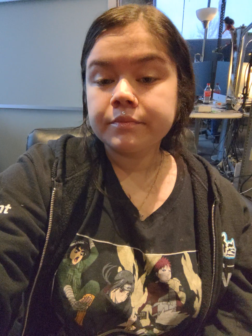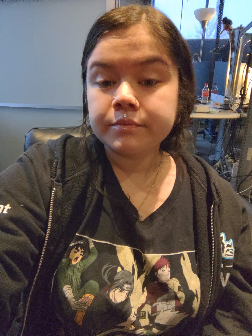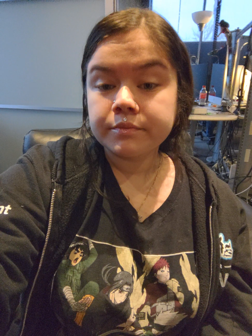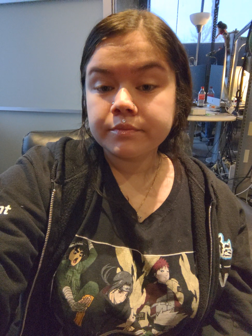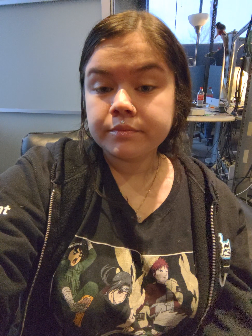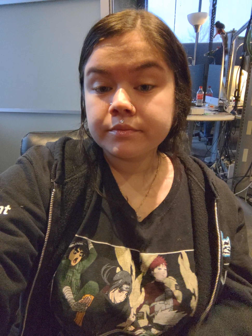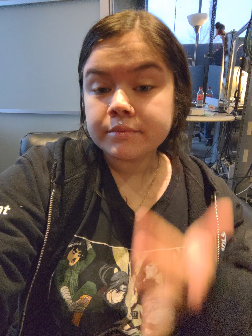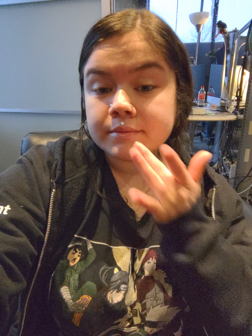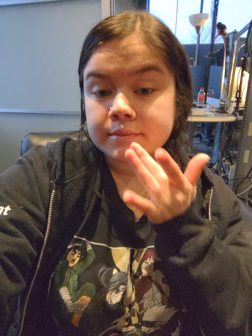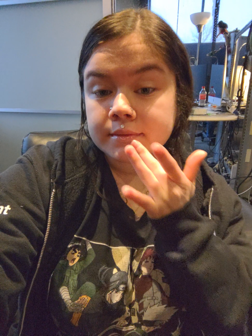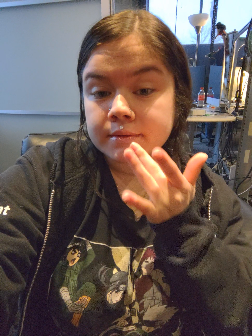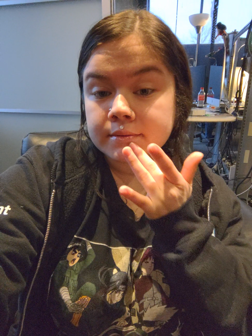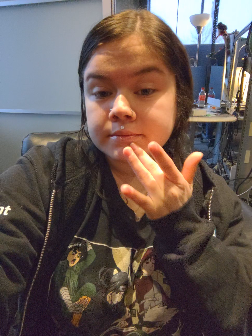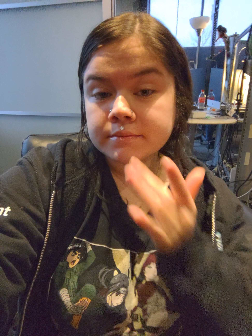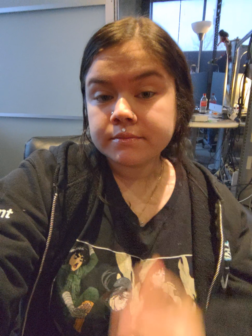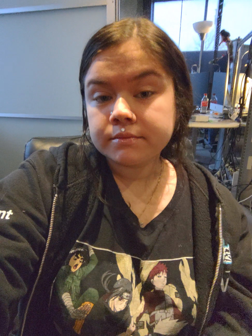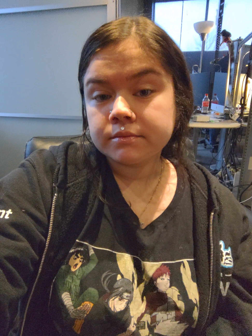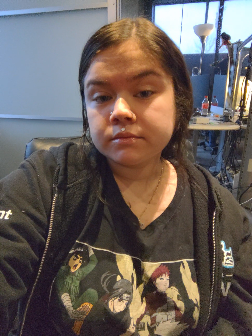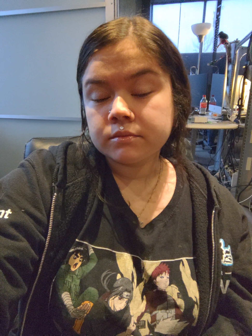taste